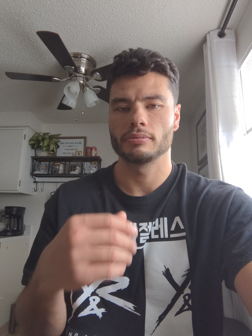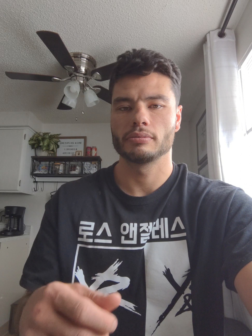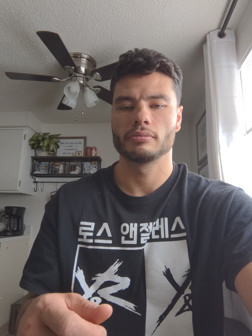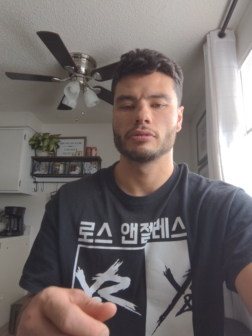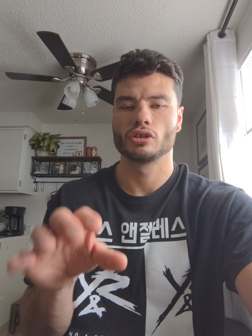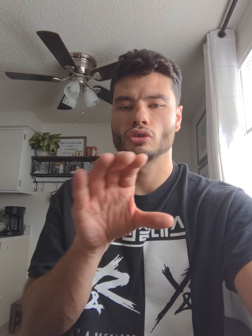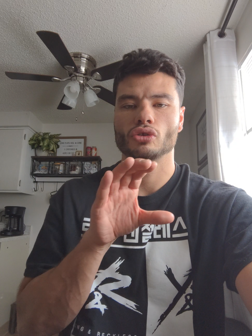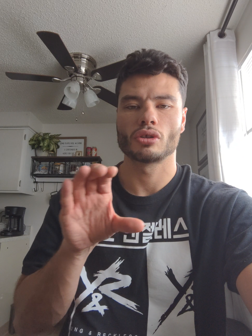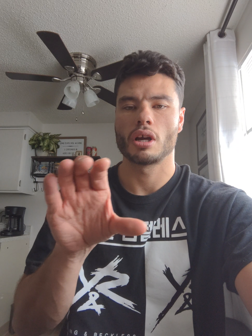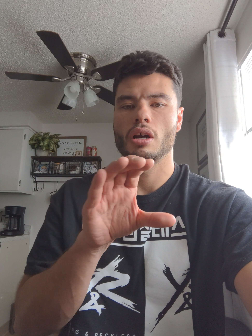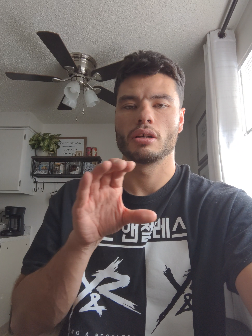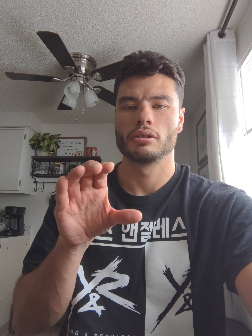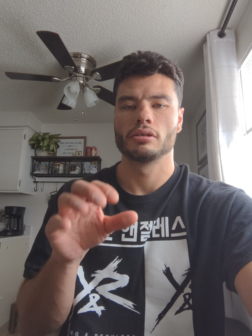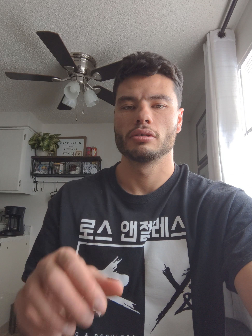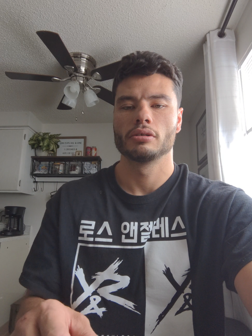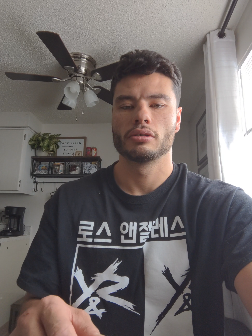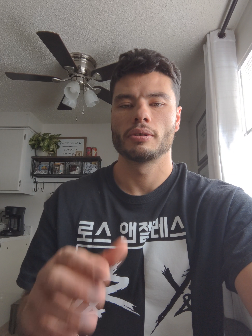chocolate